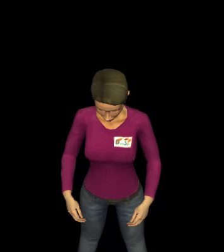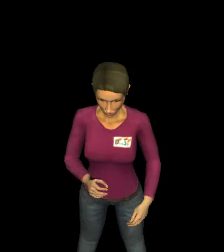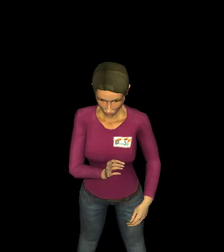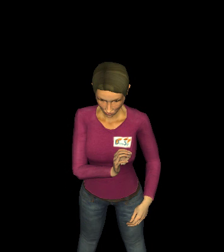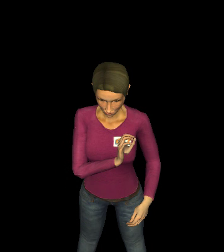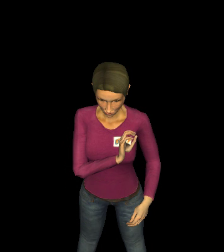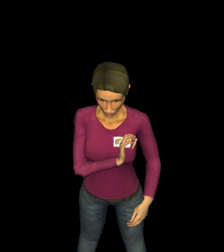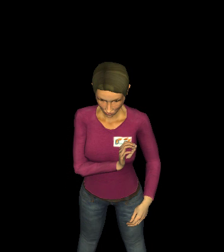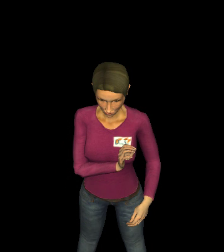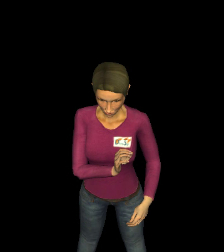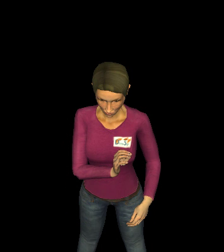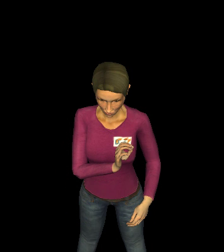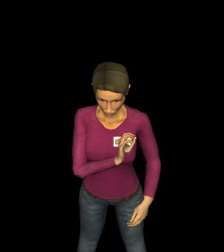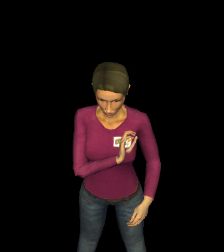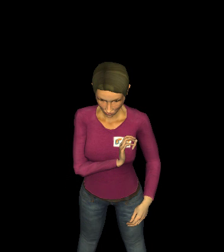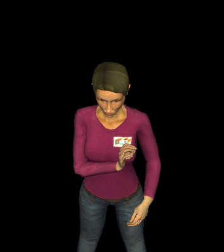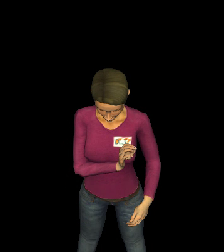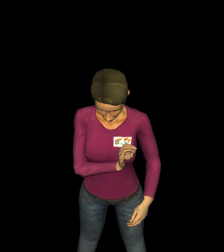يحاول